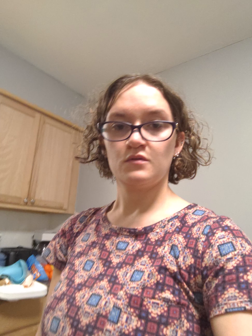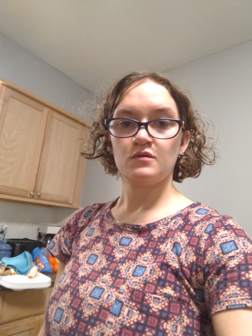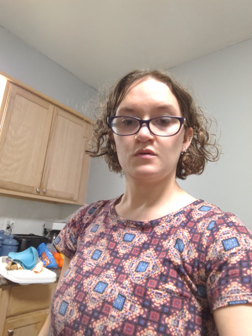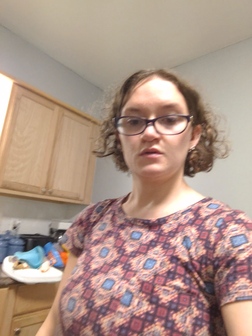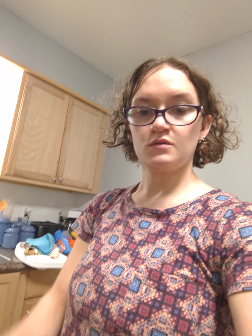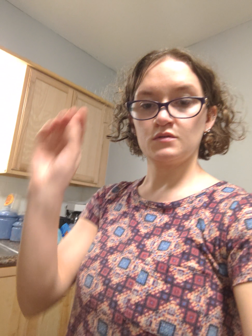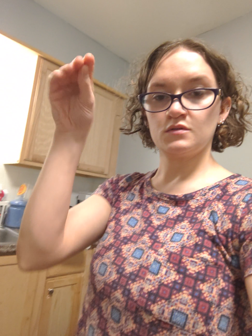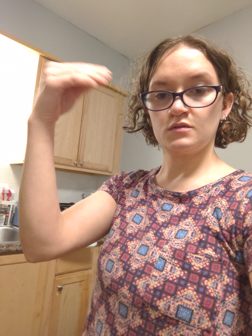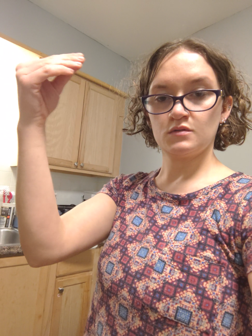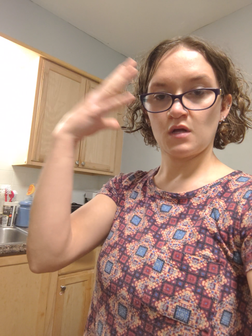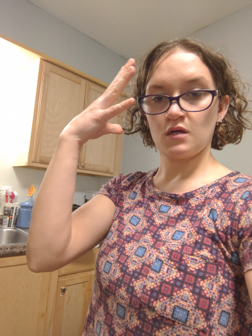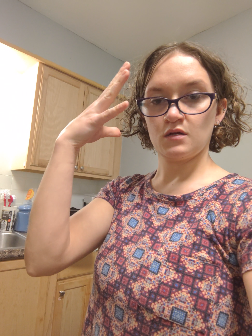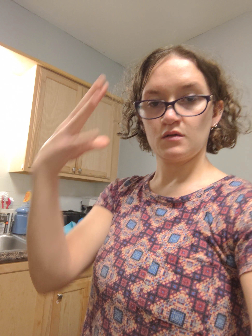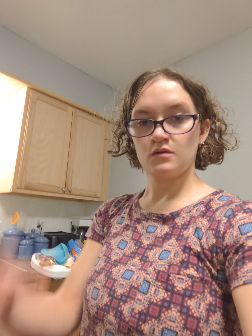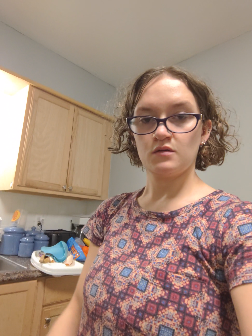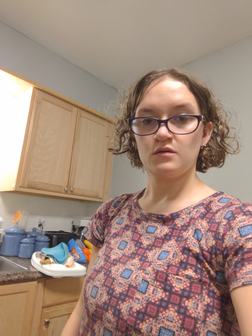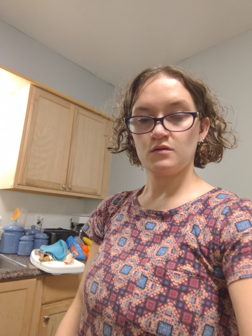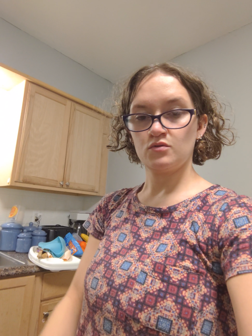sun